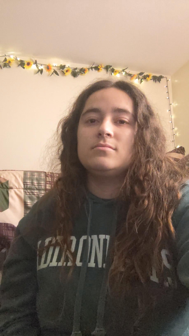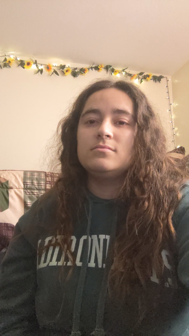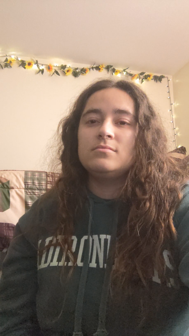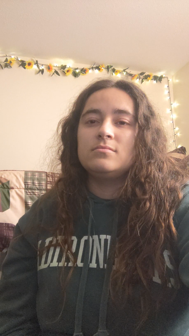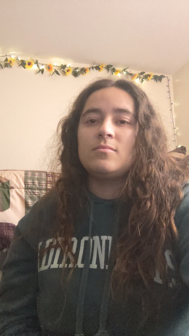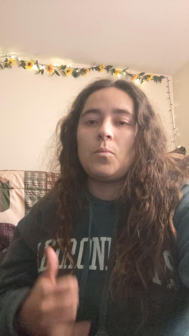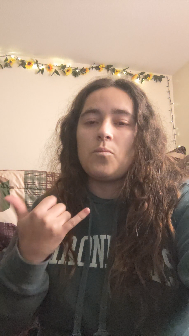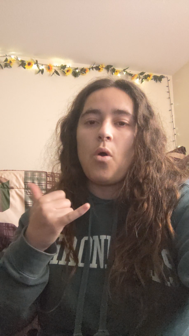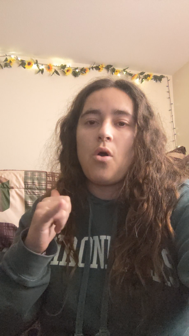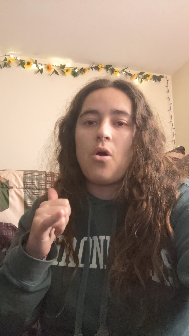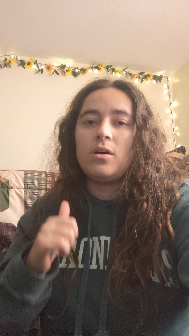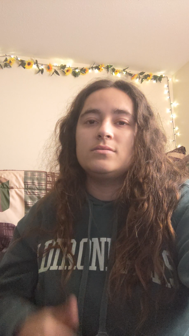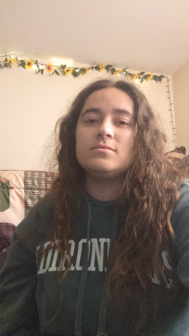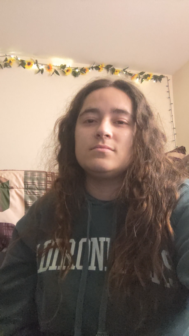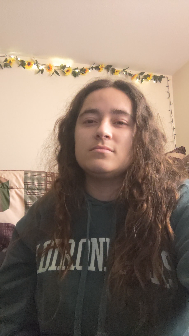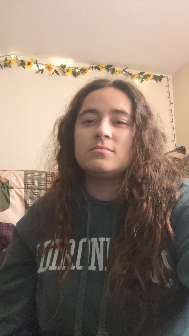party